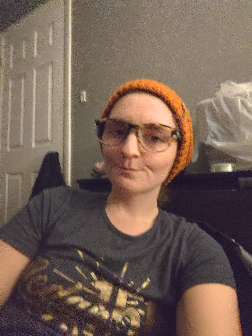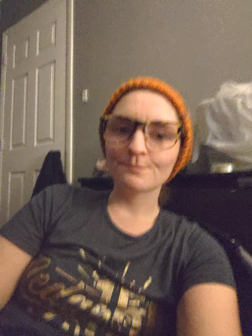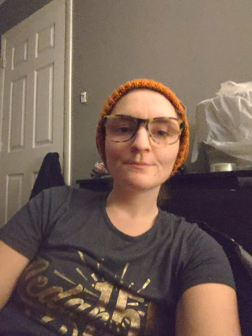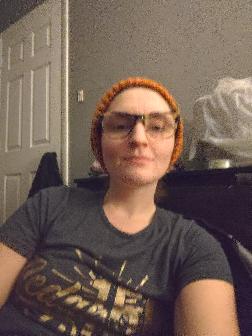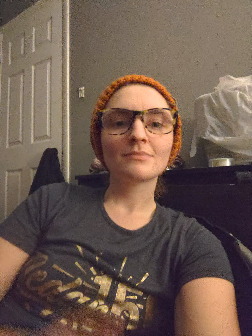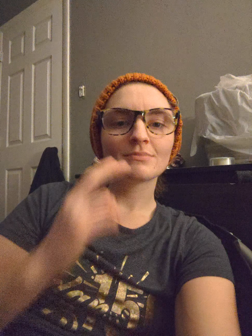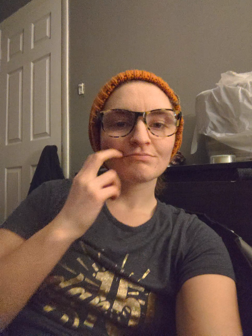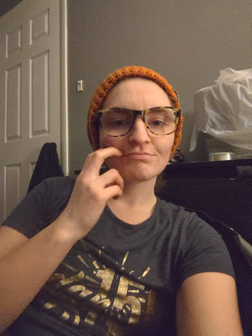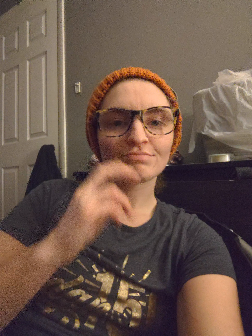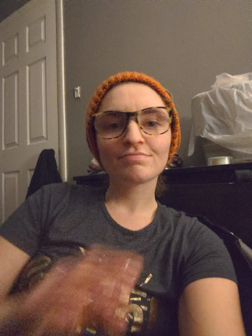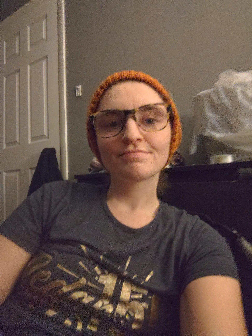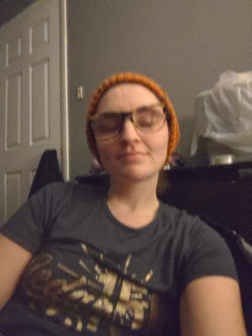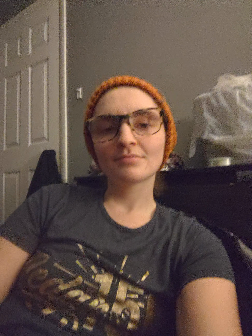gum